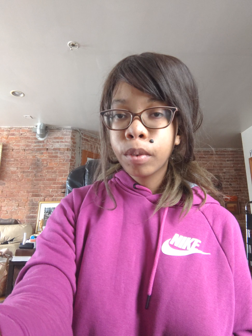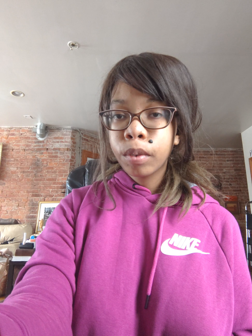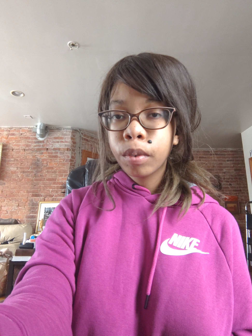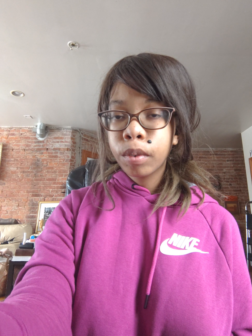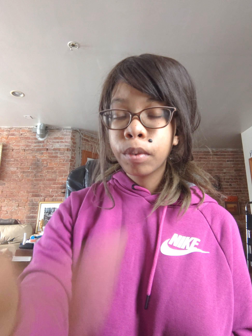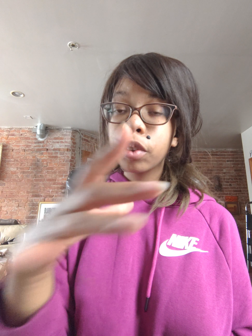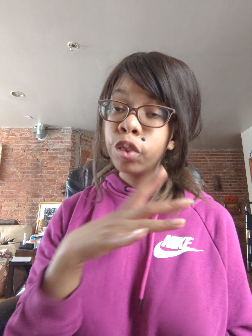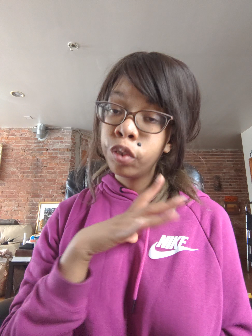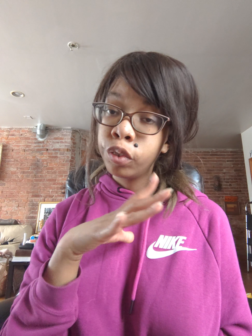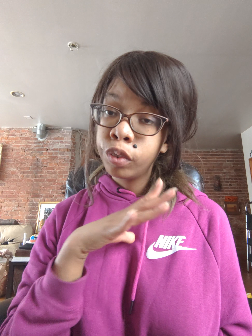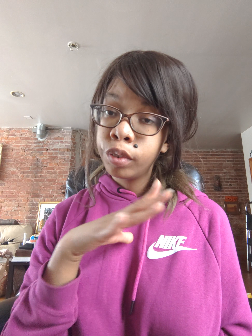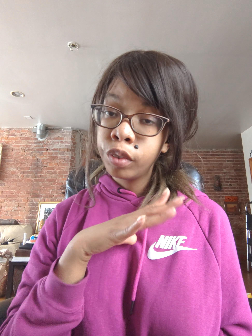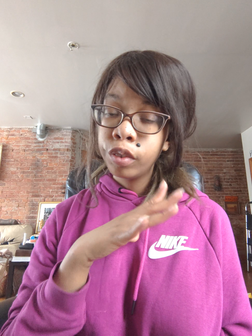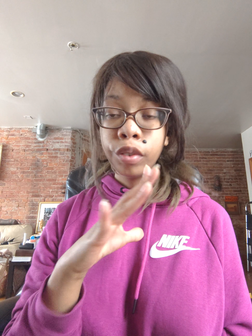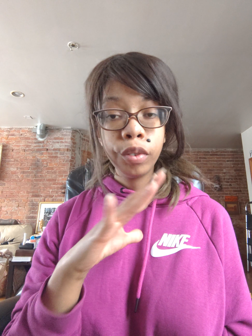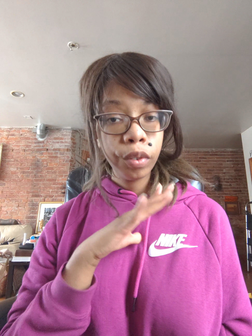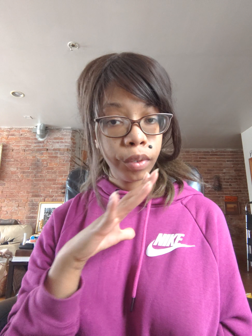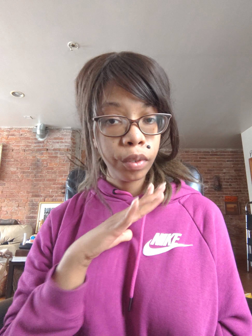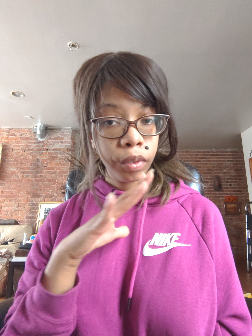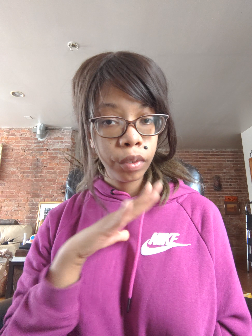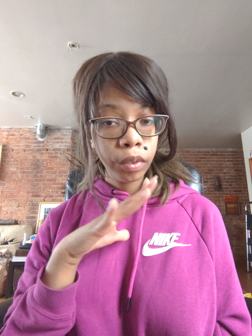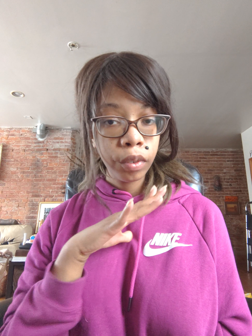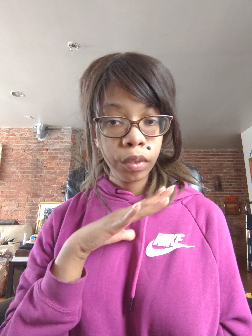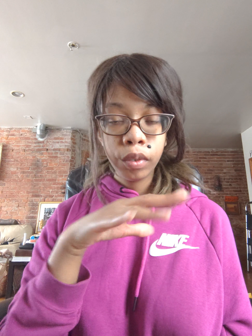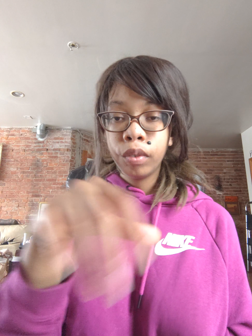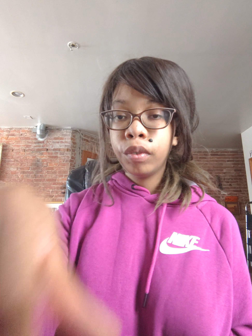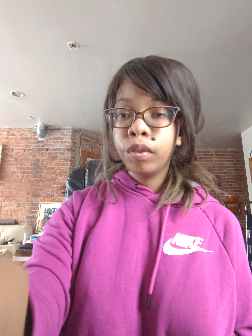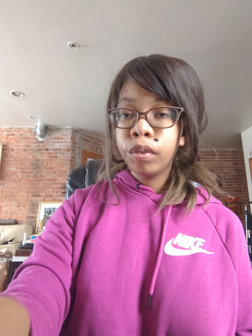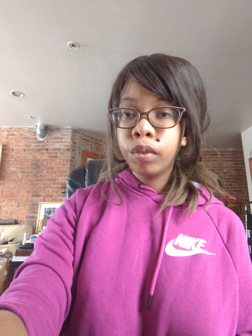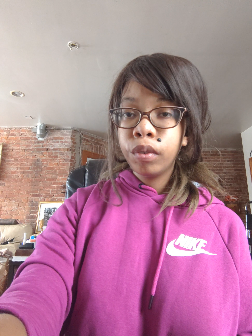fine